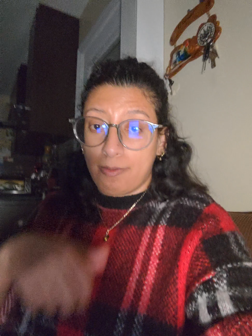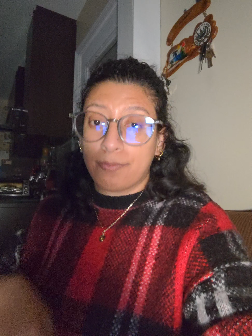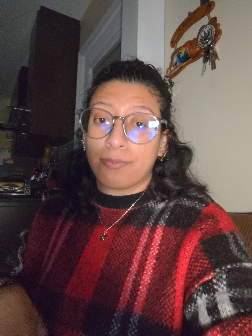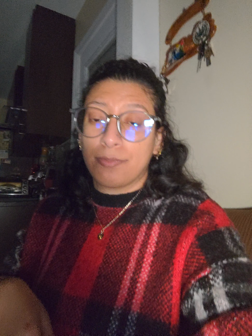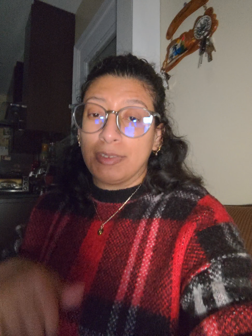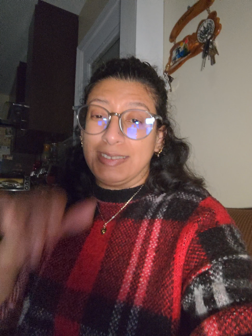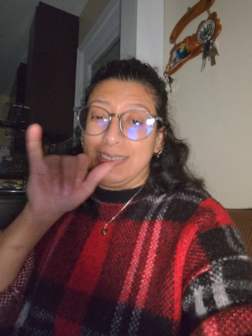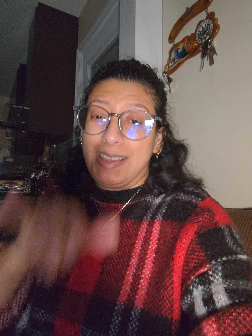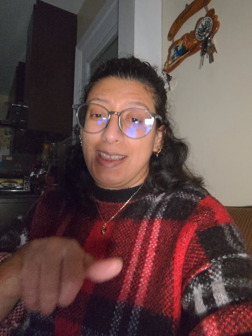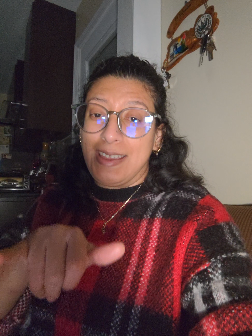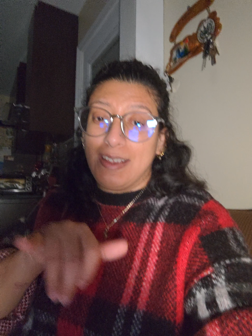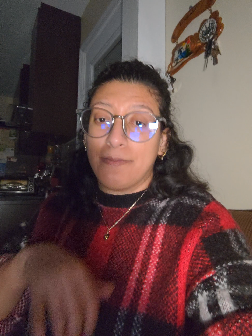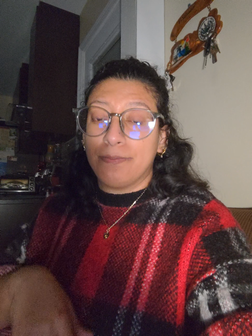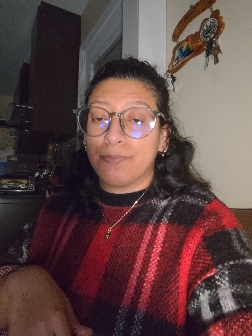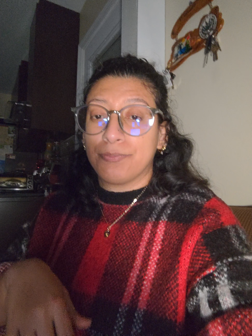stay